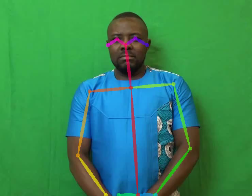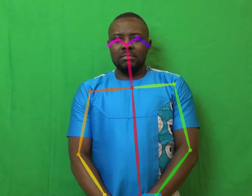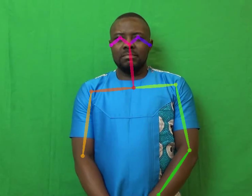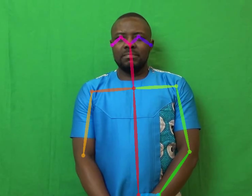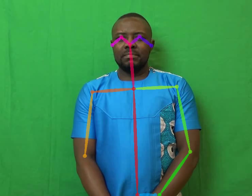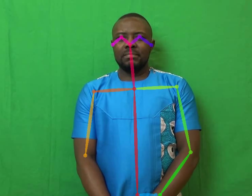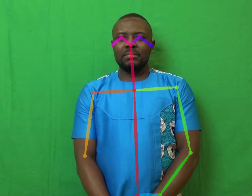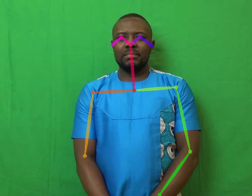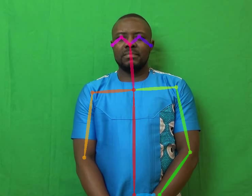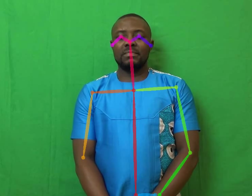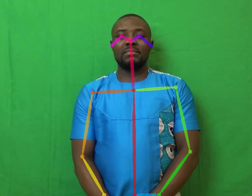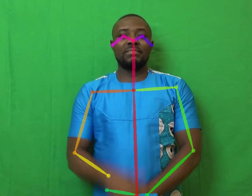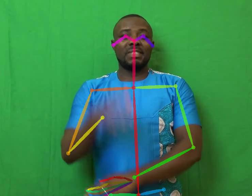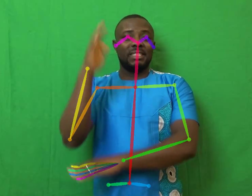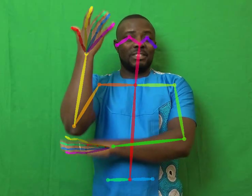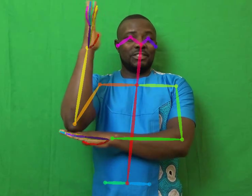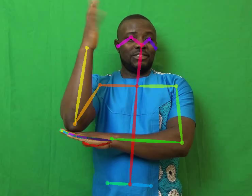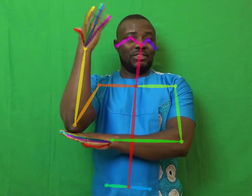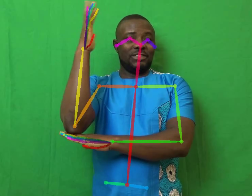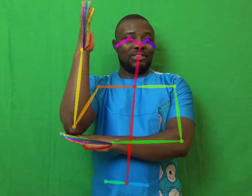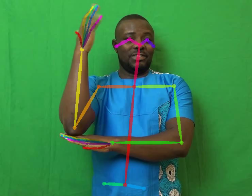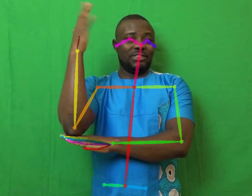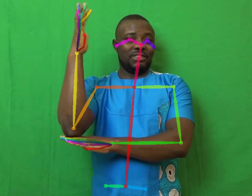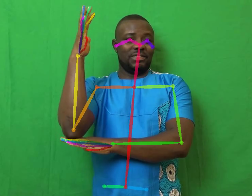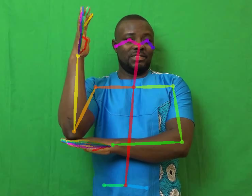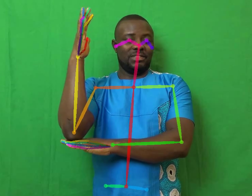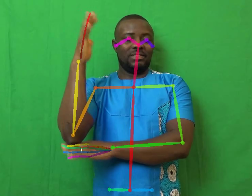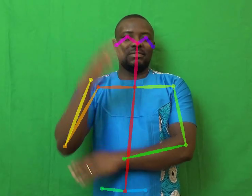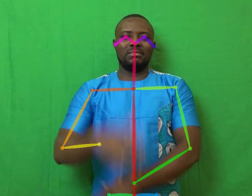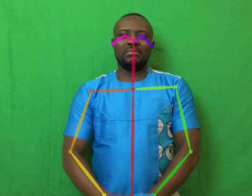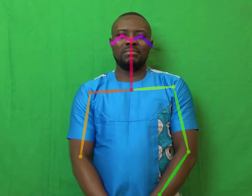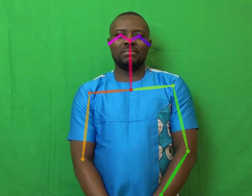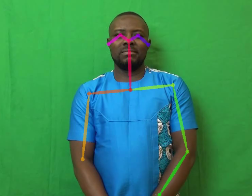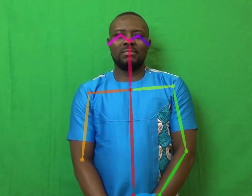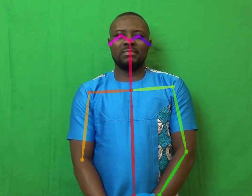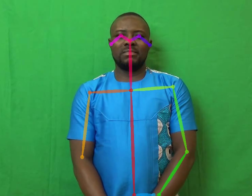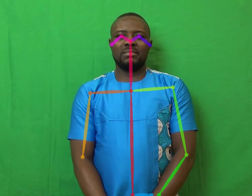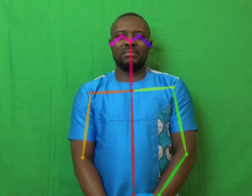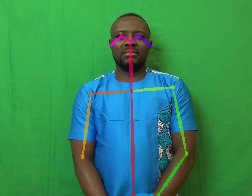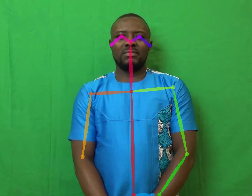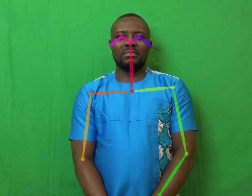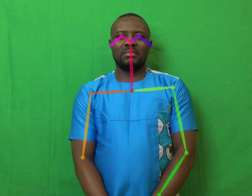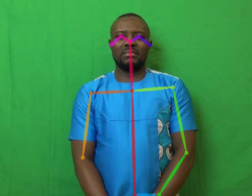tree